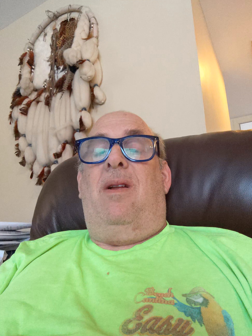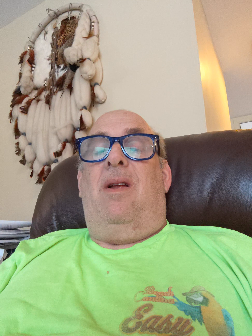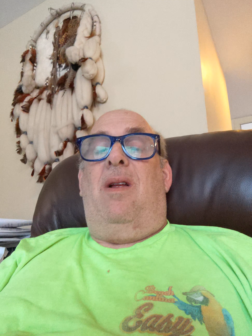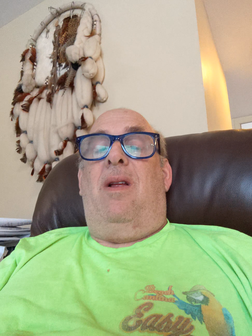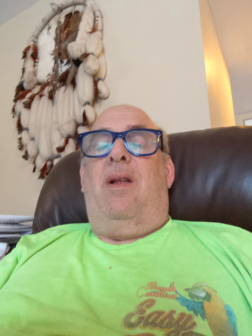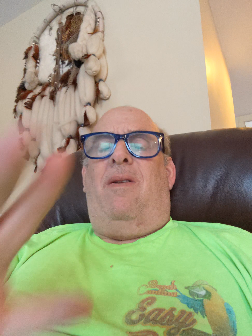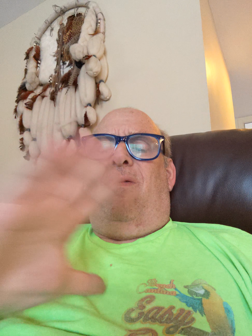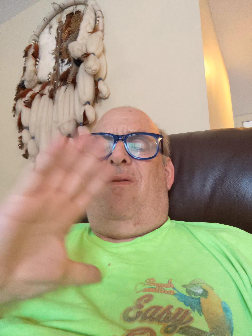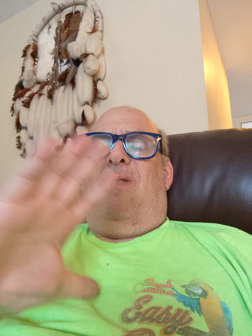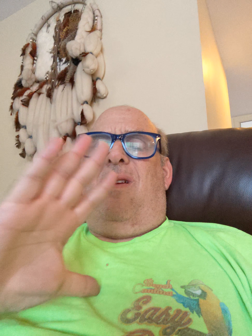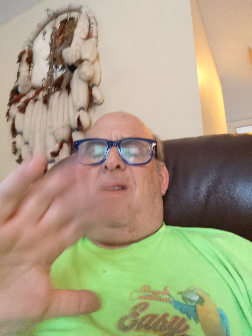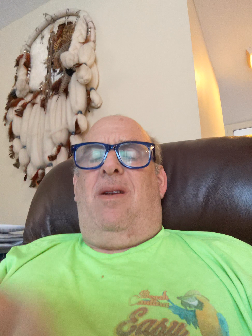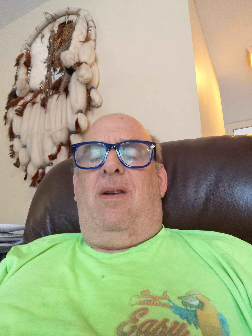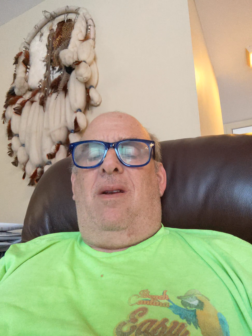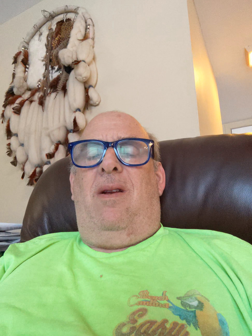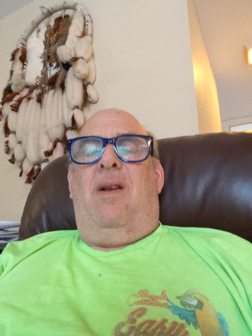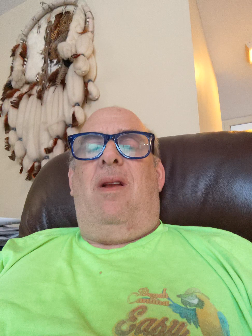fine